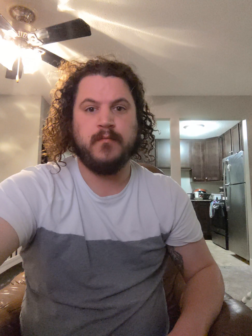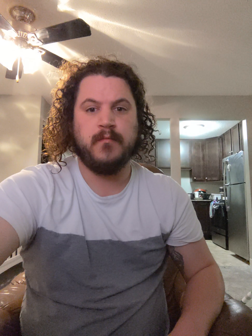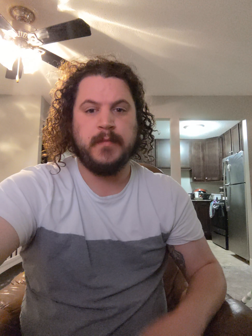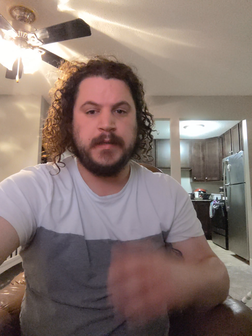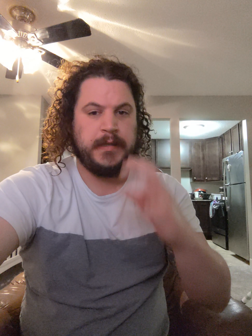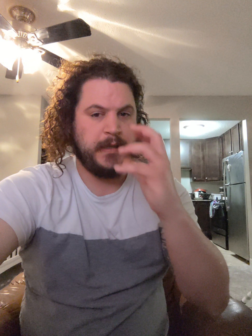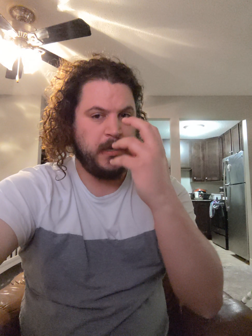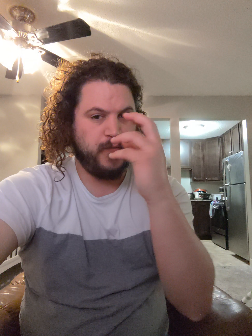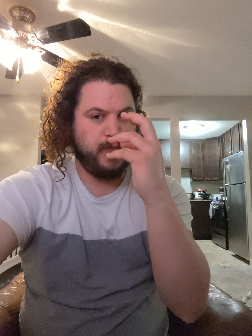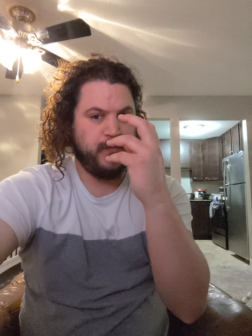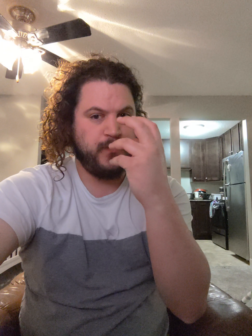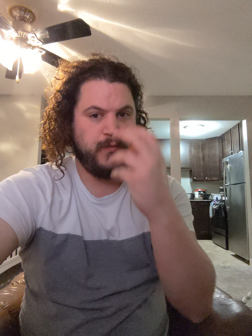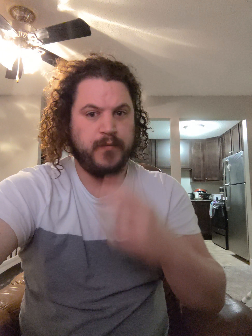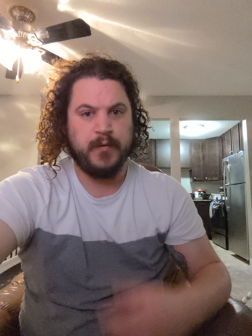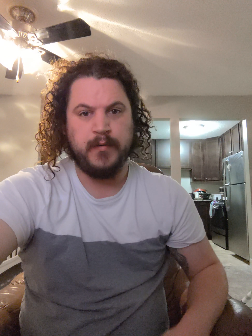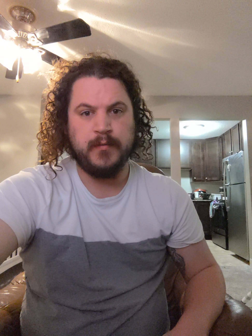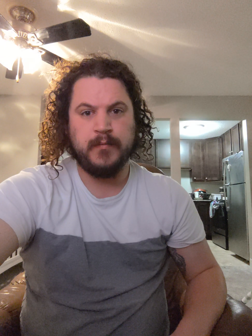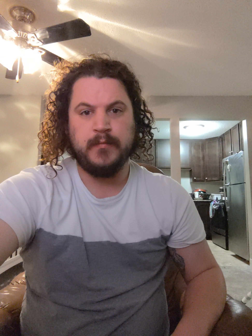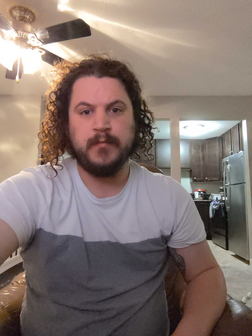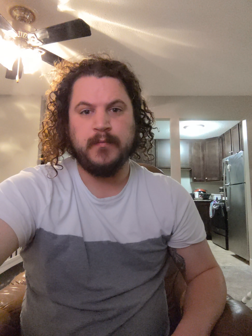clown